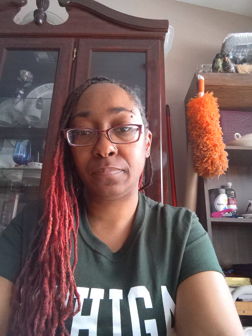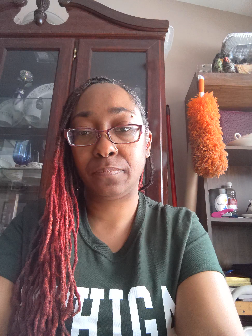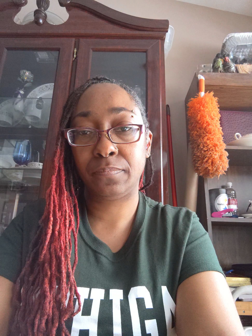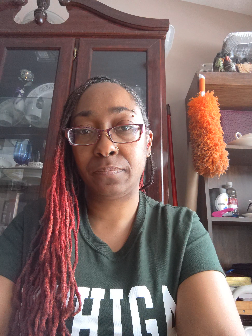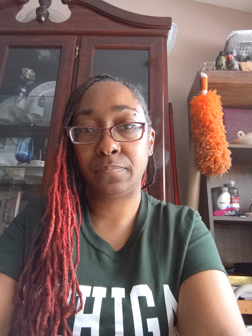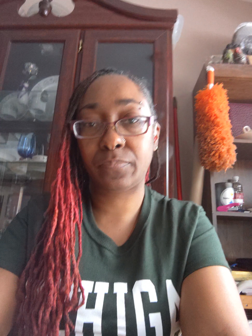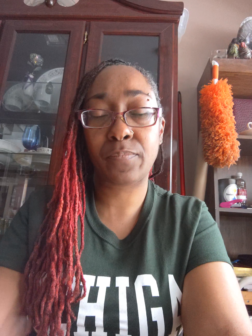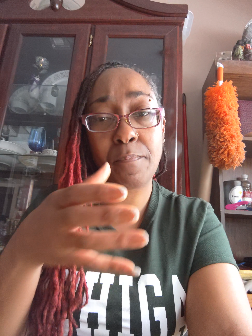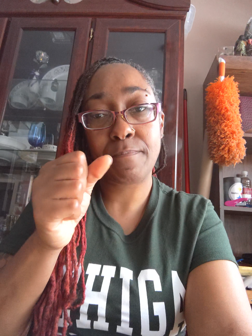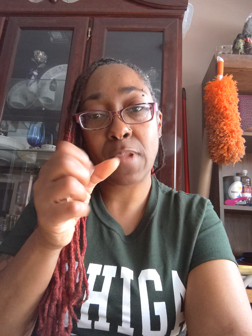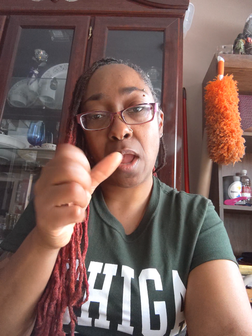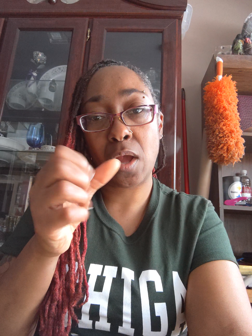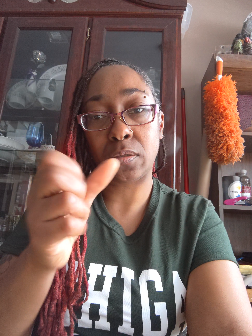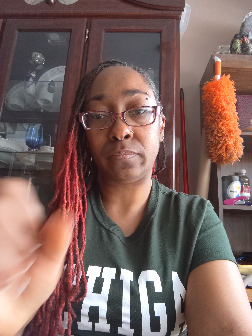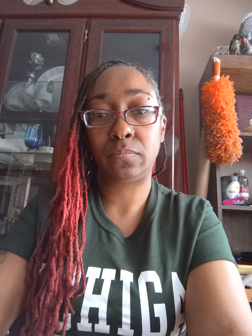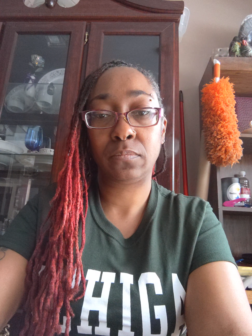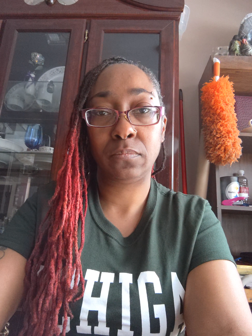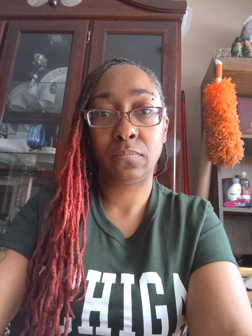milk